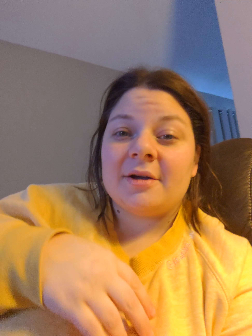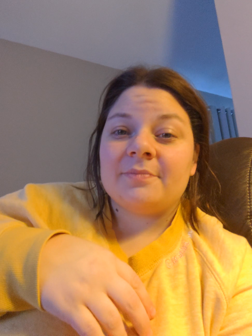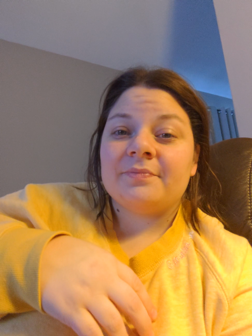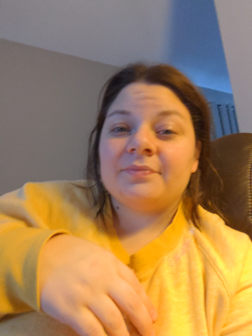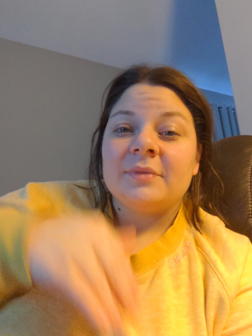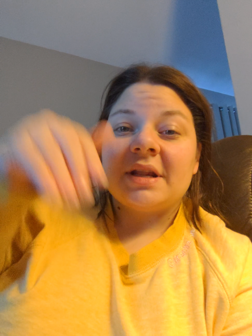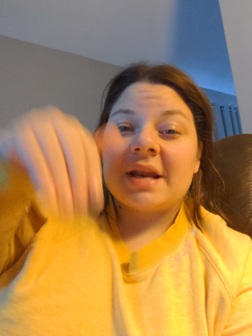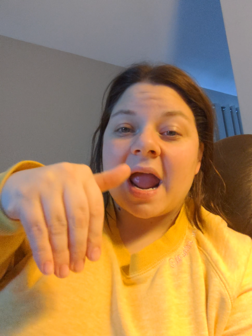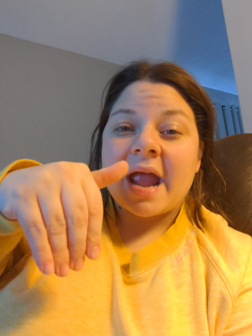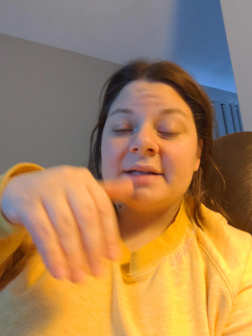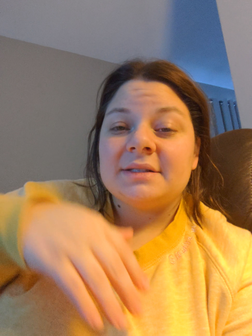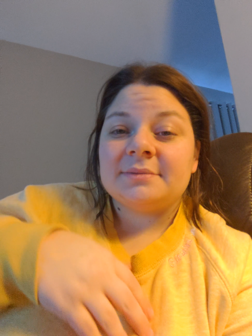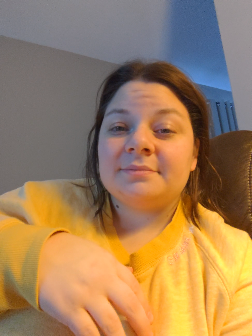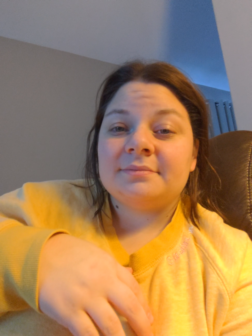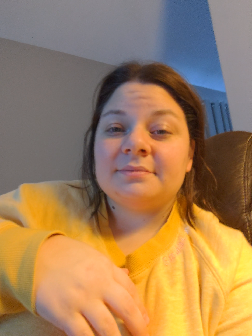night